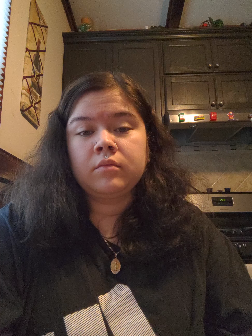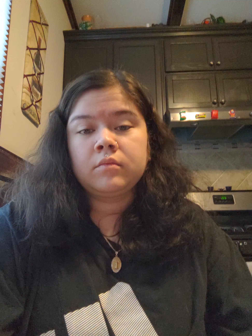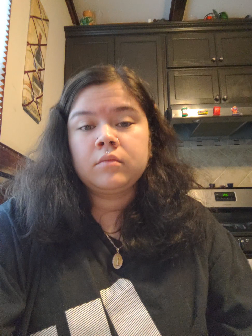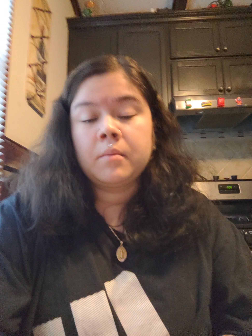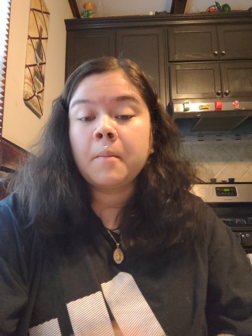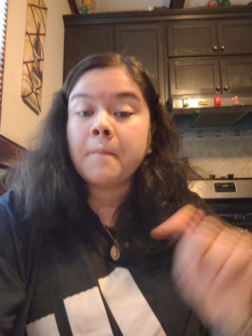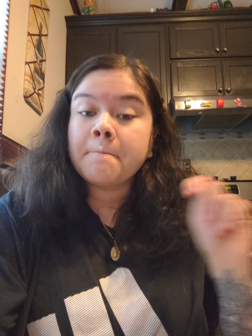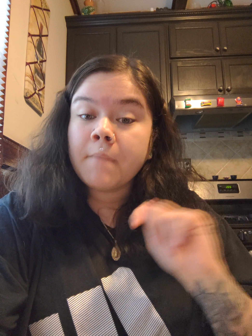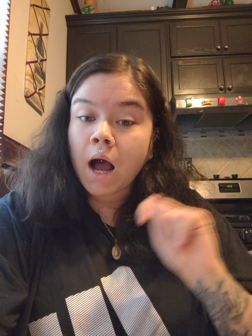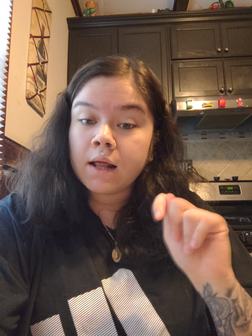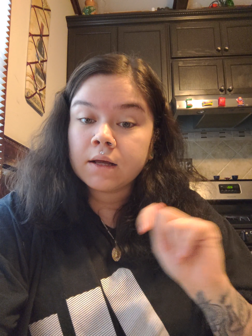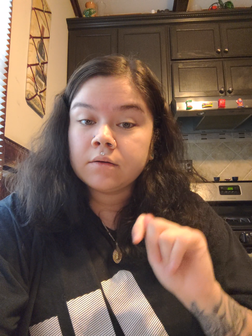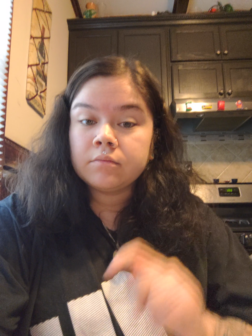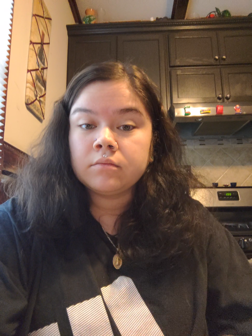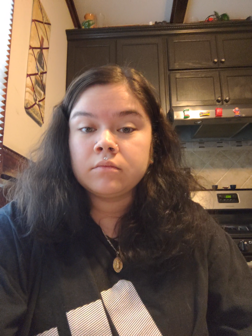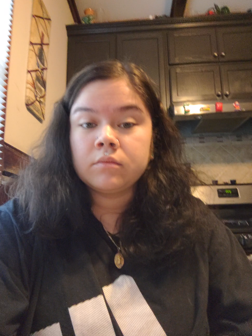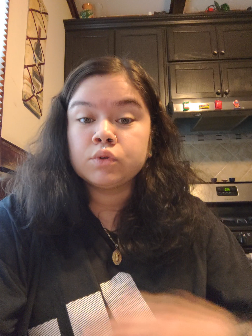potty